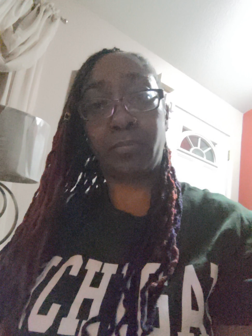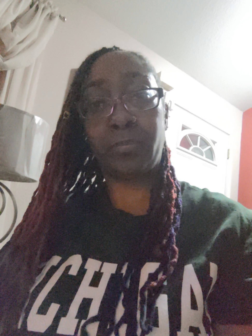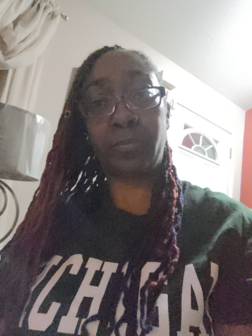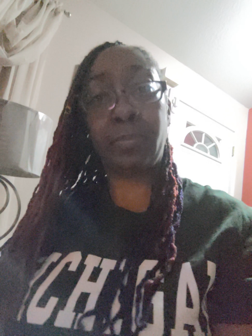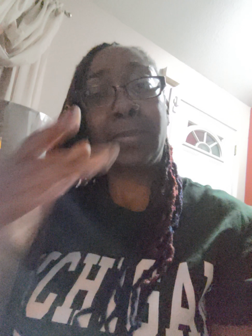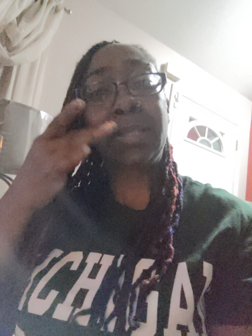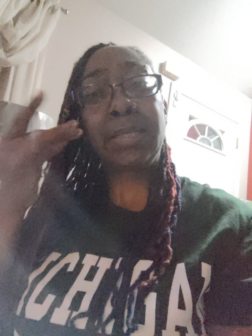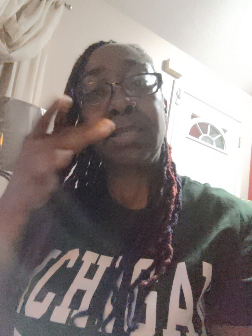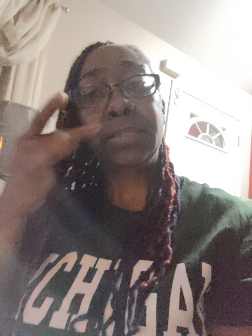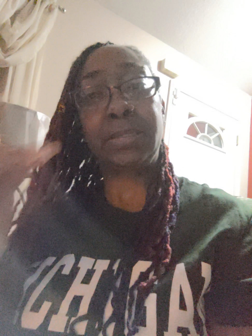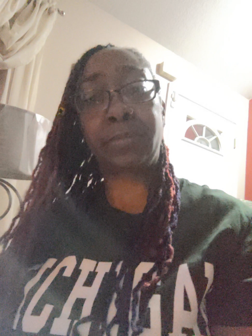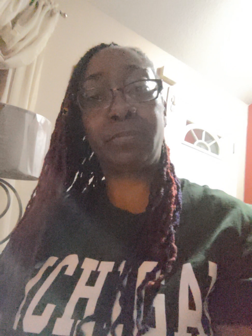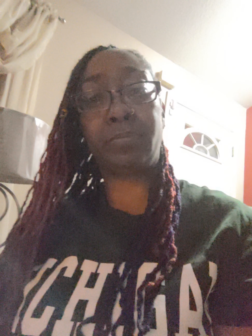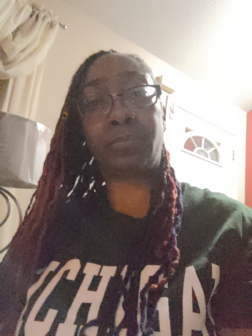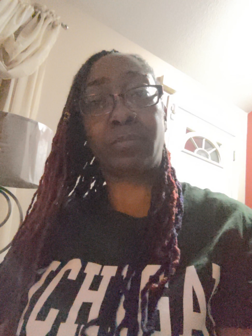kitty